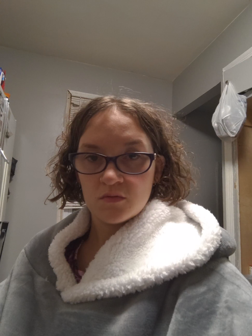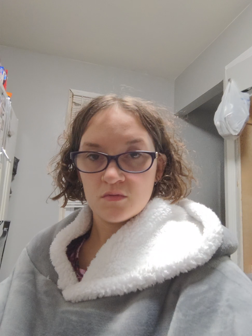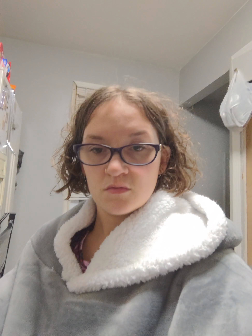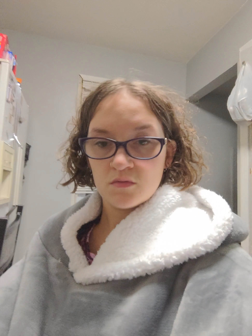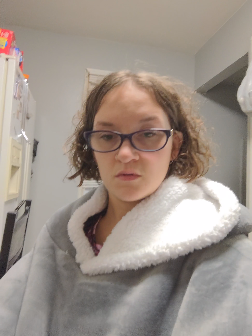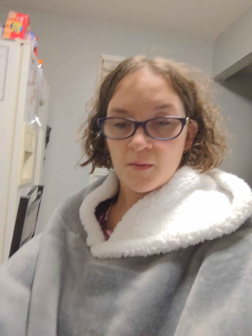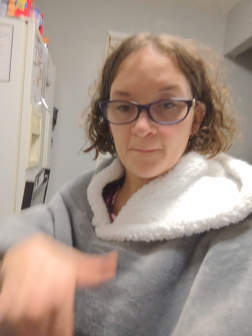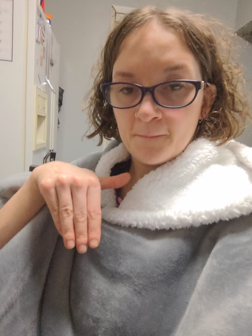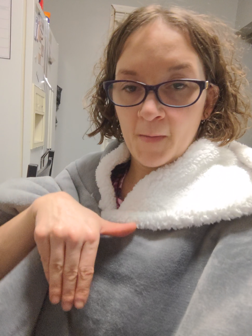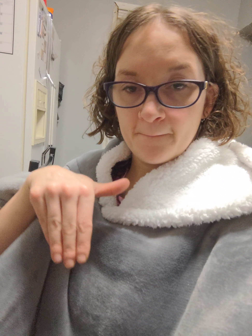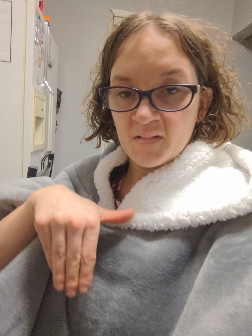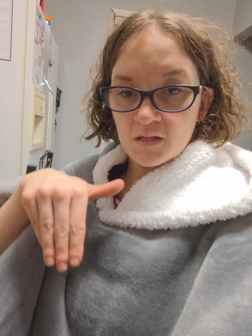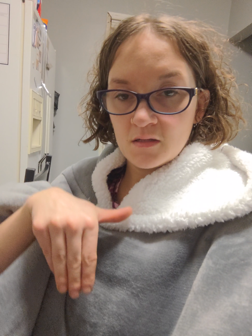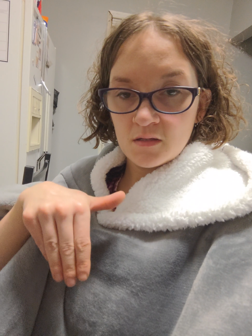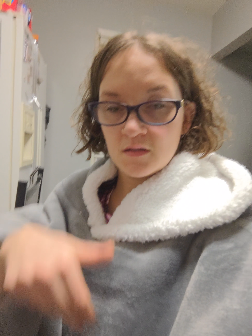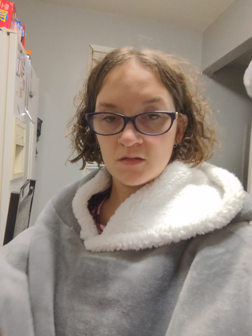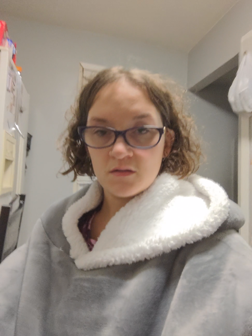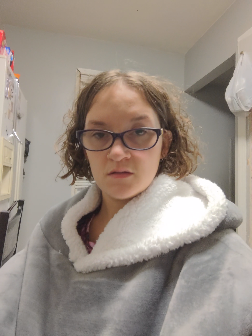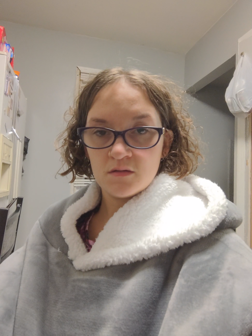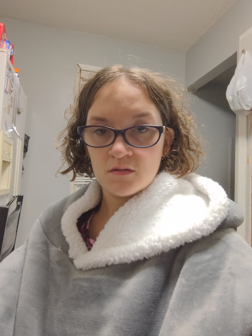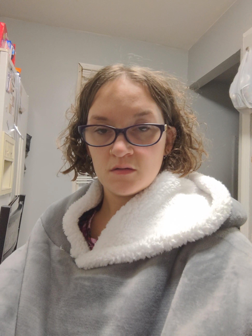puppy